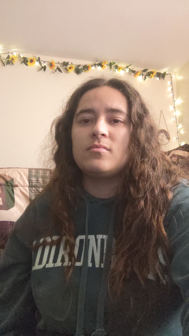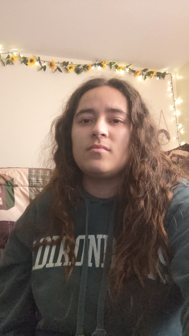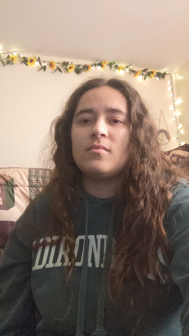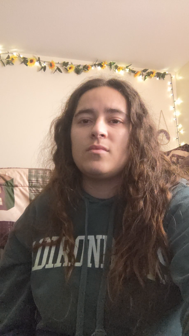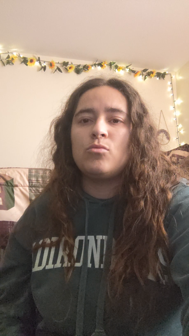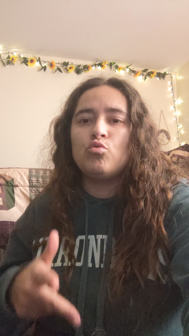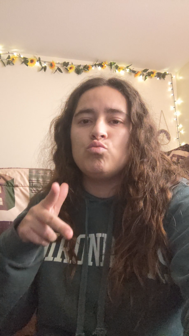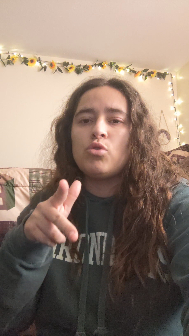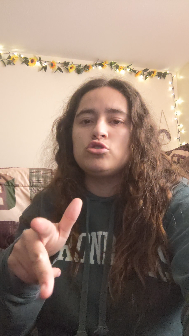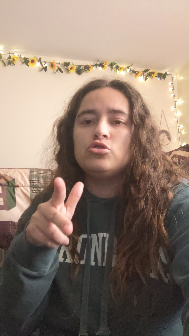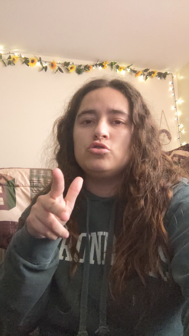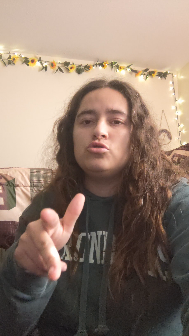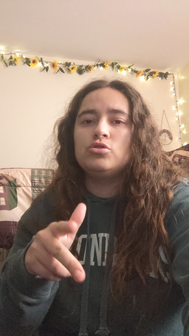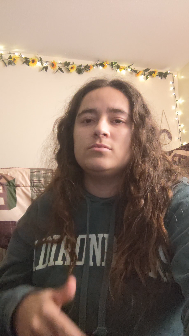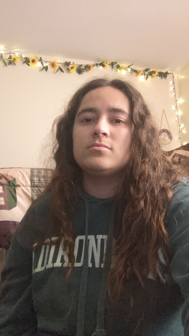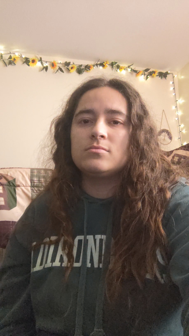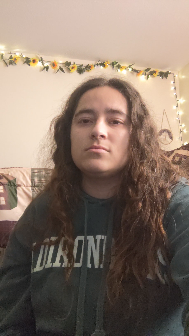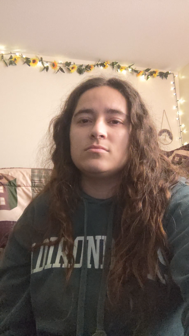garage